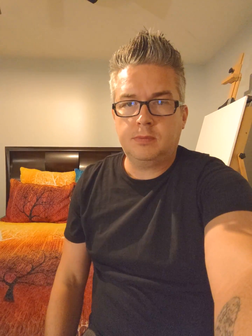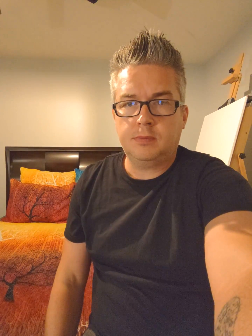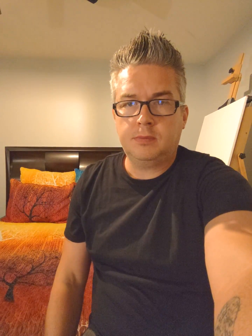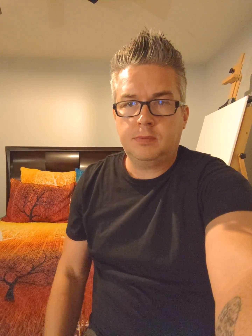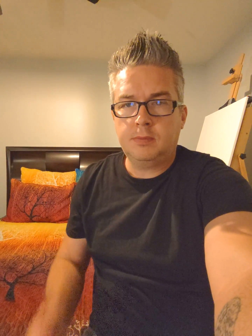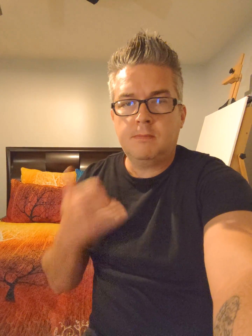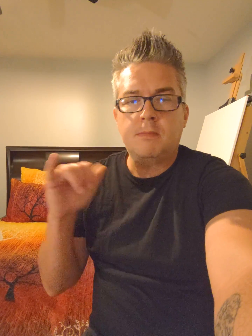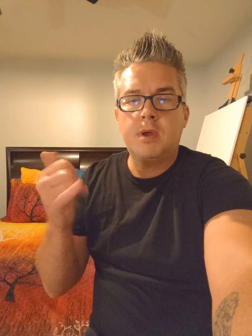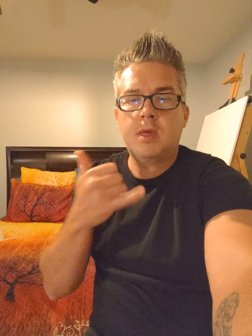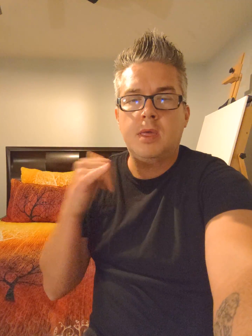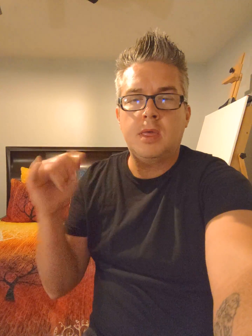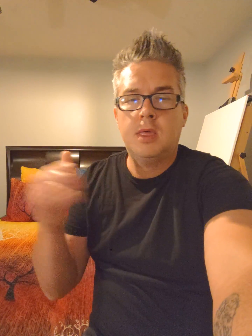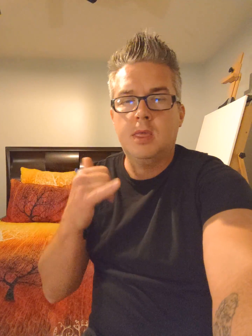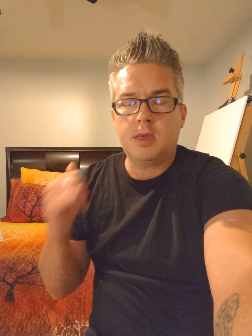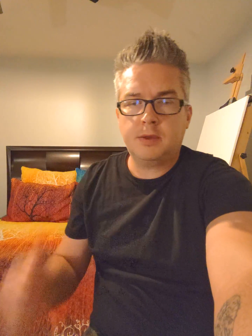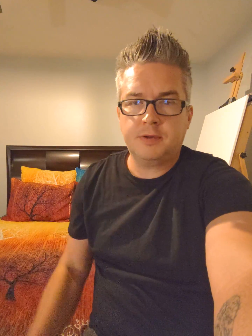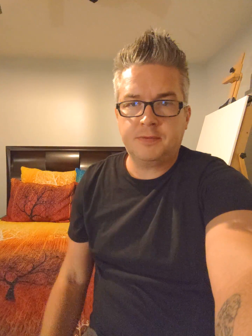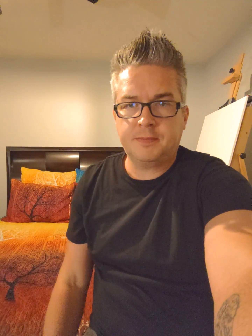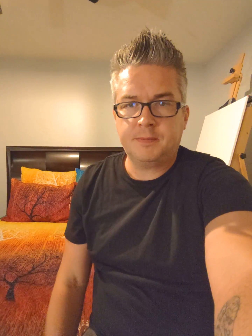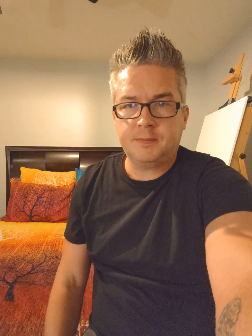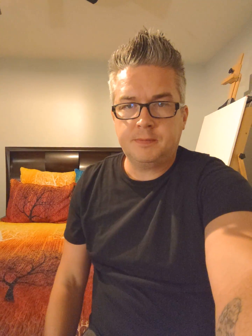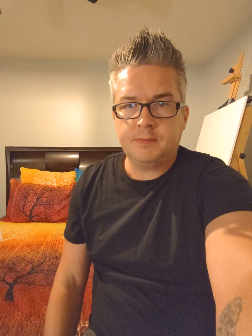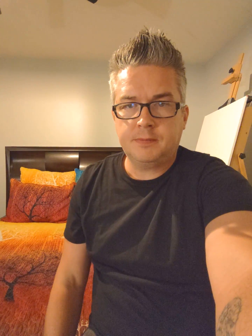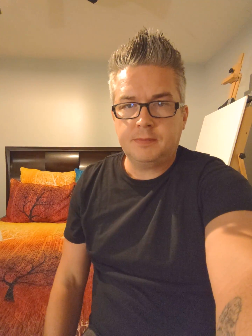play